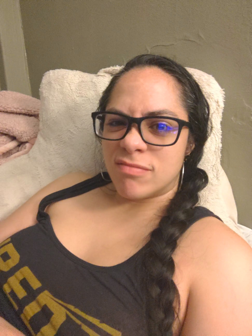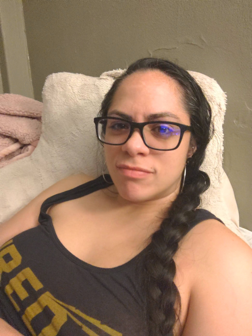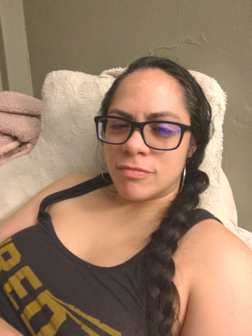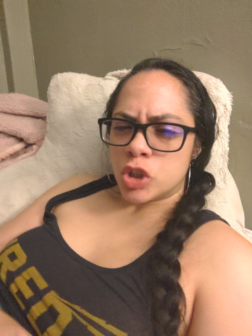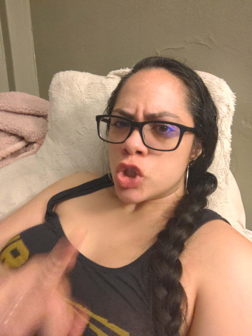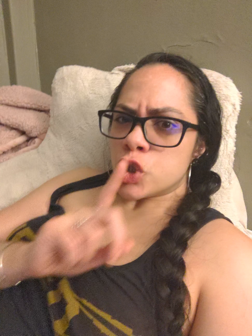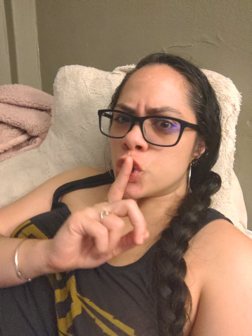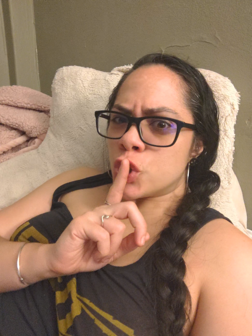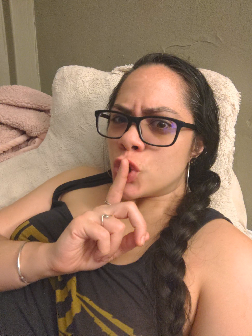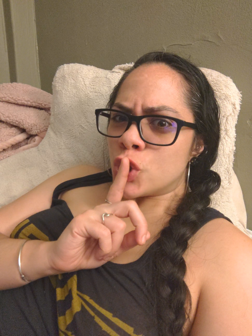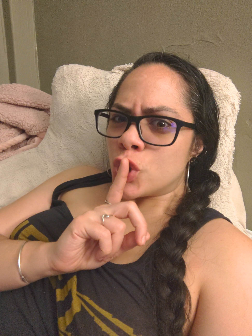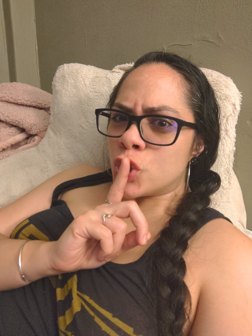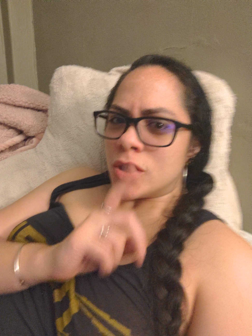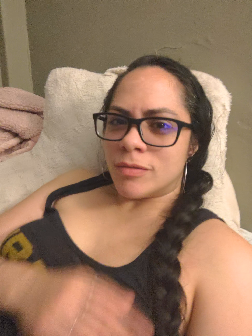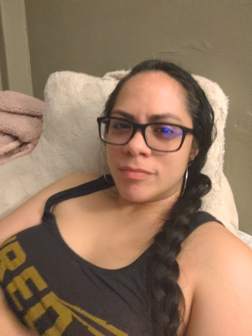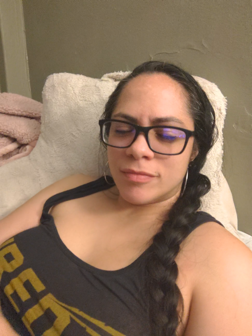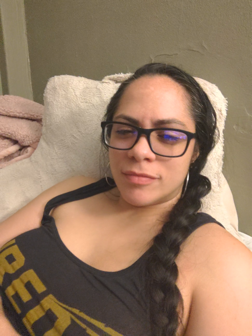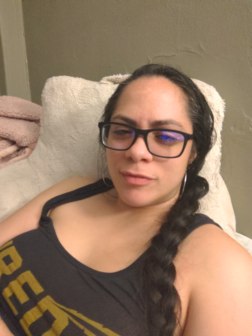shhh